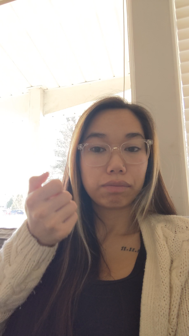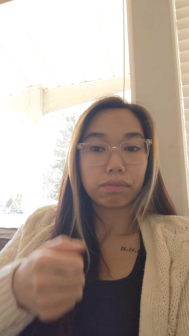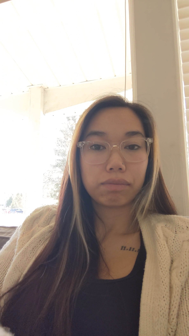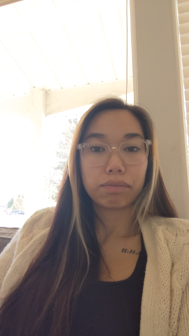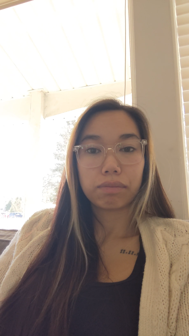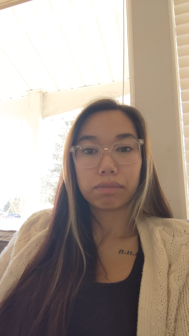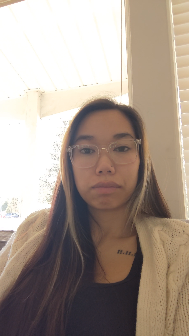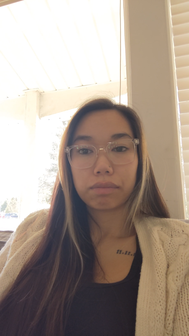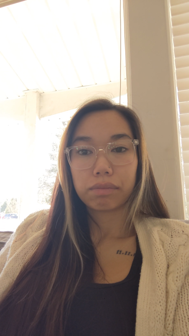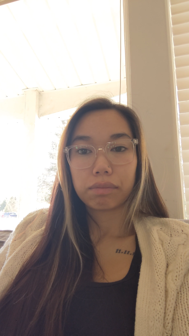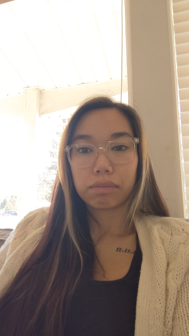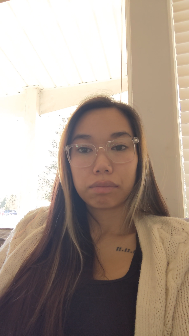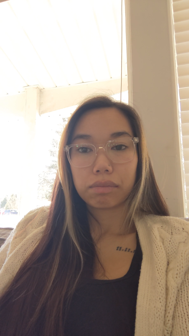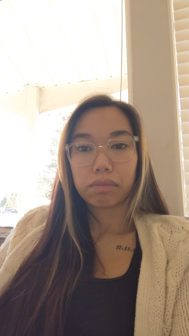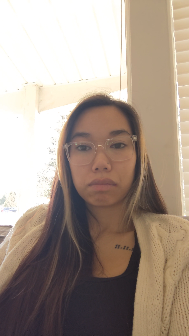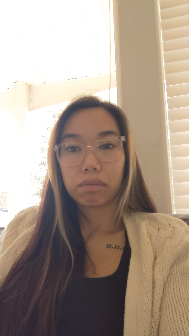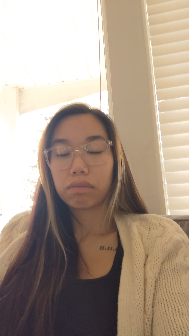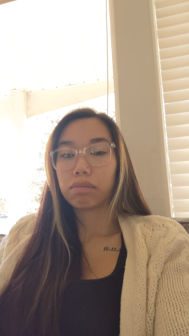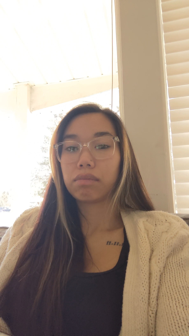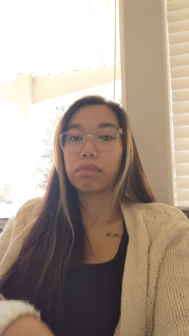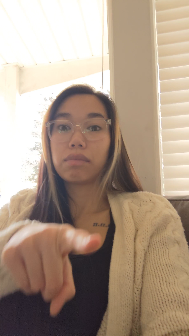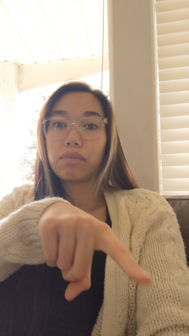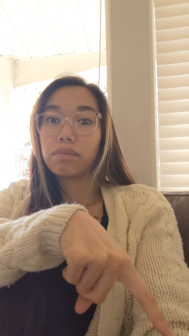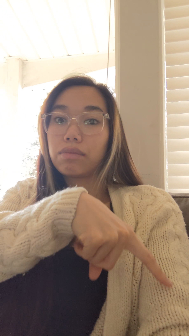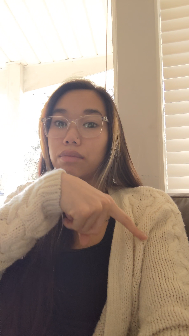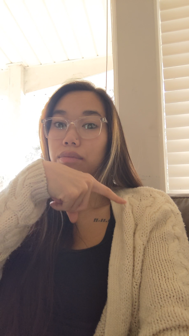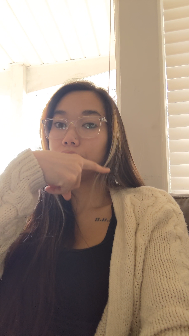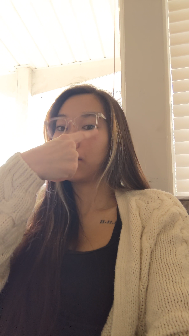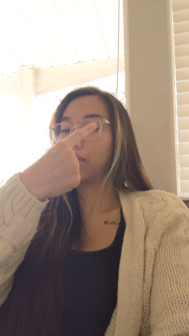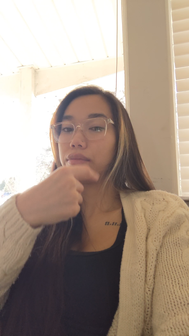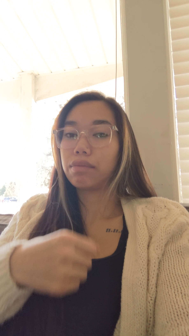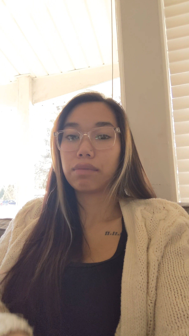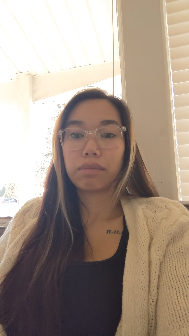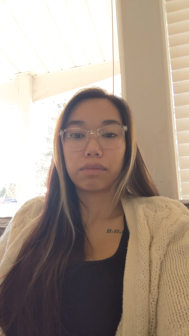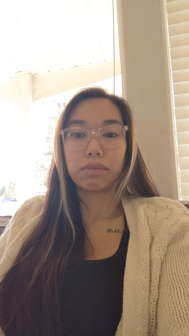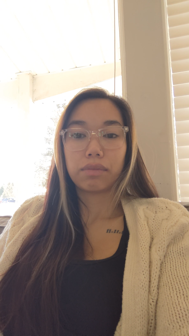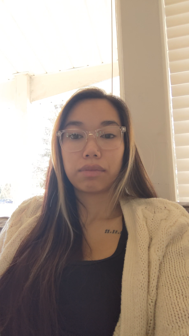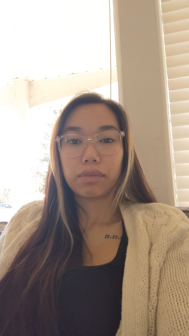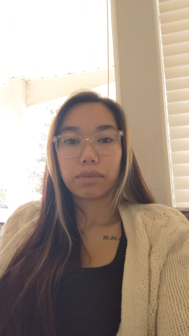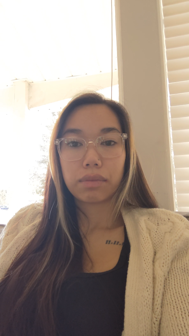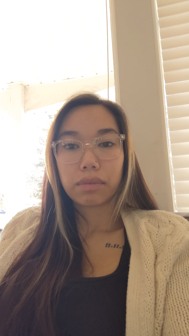long